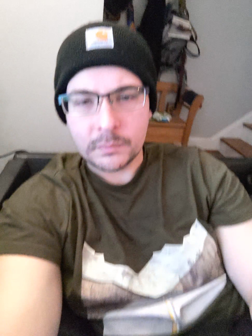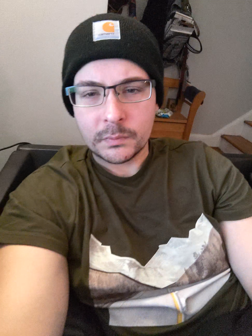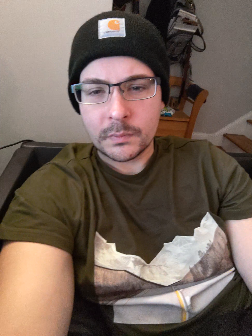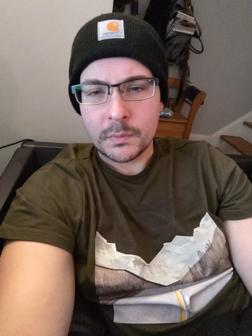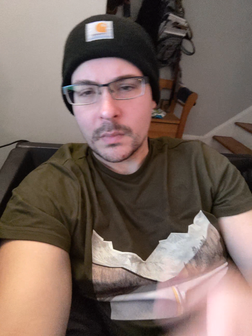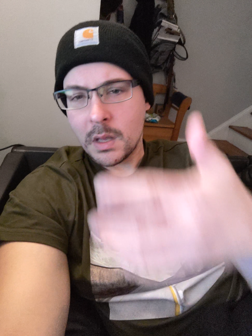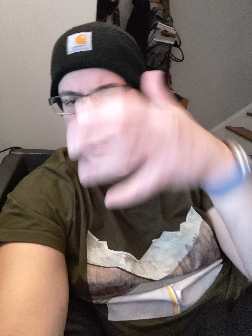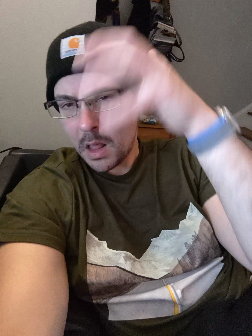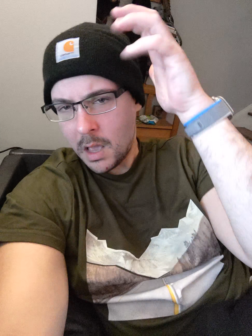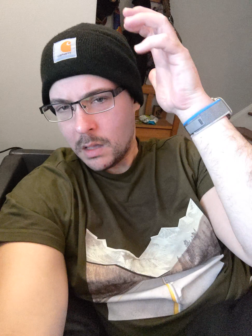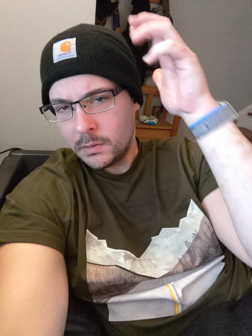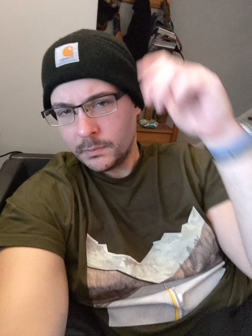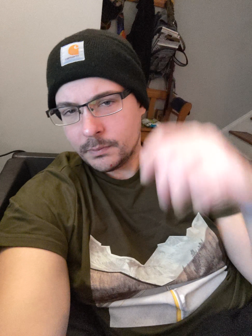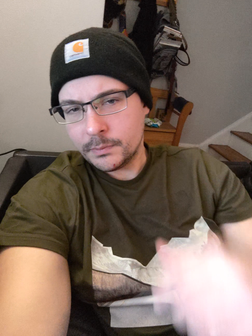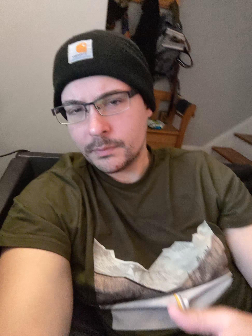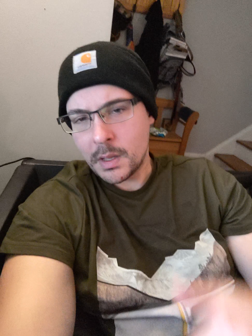lion